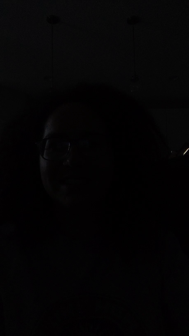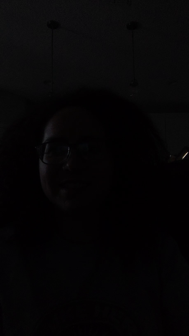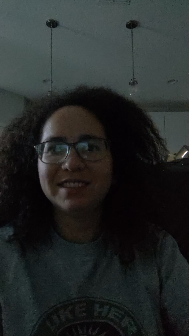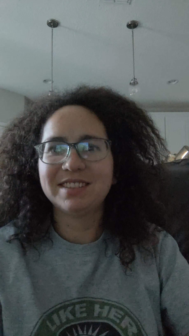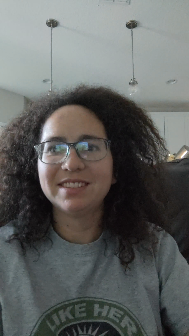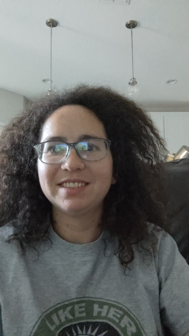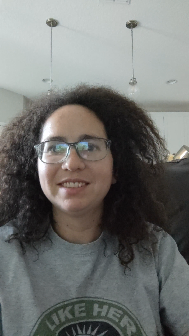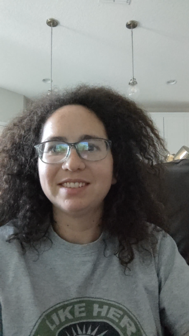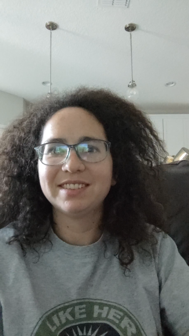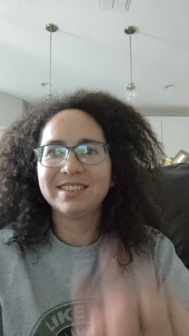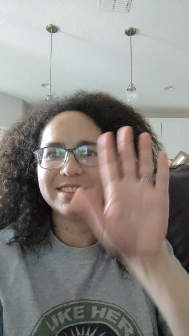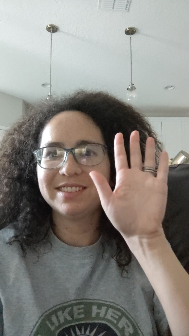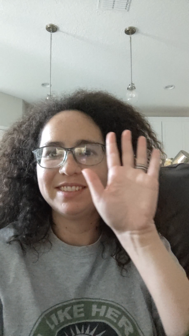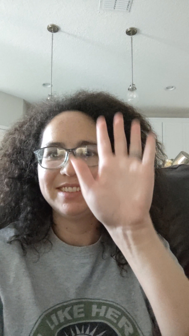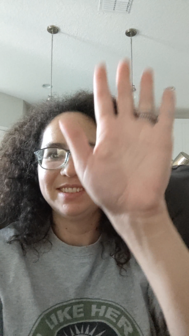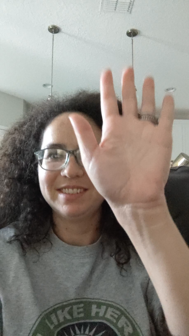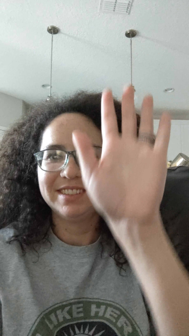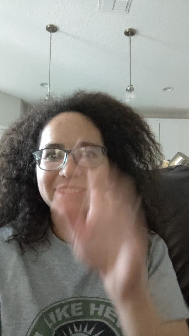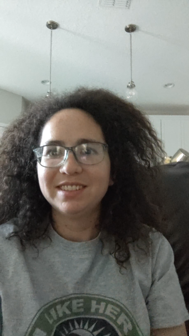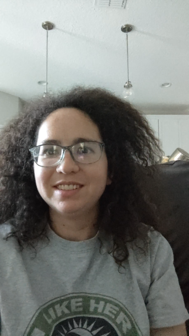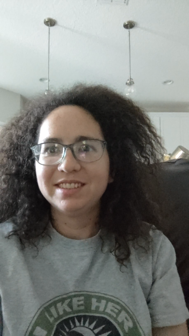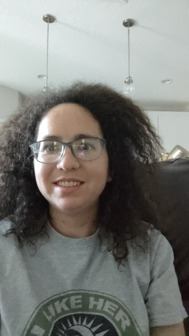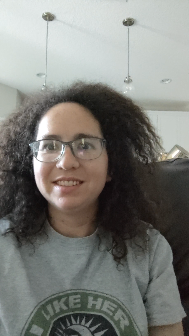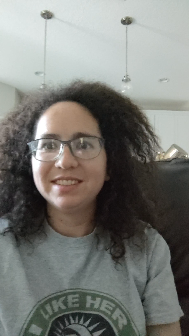give me five